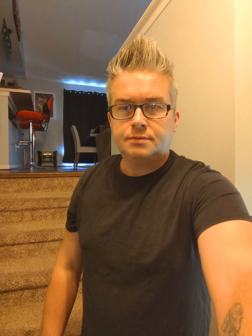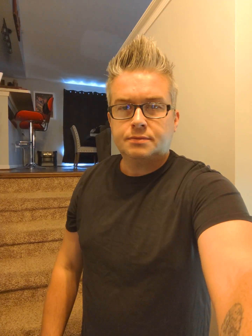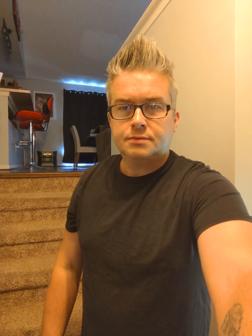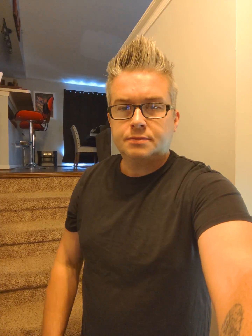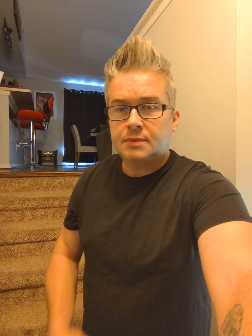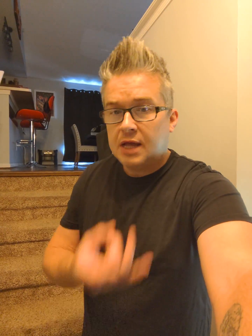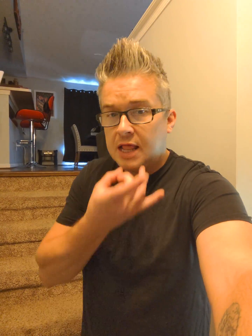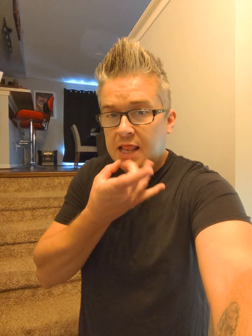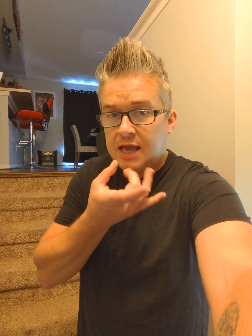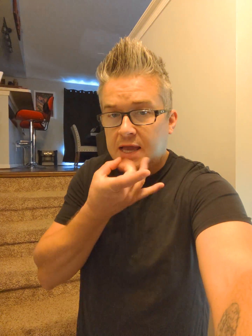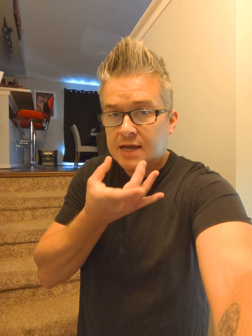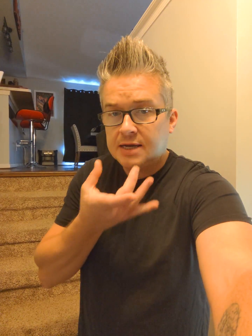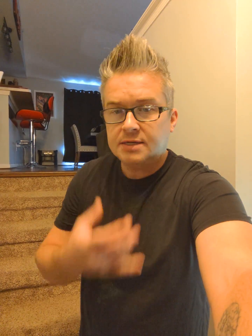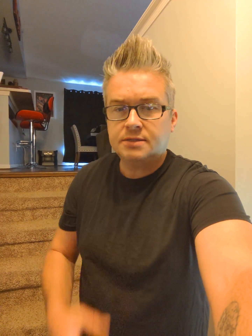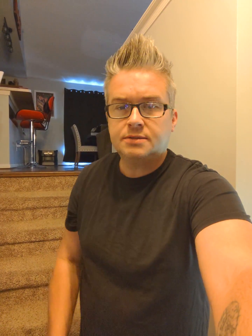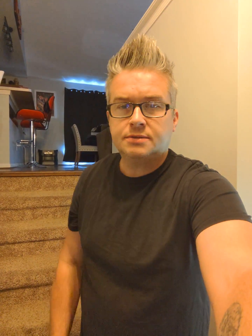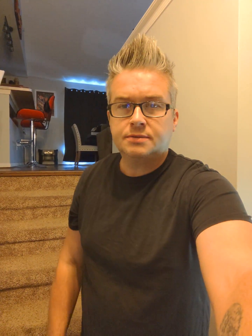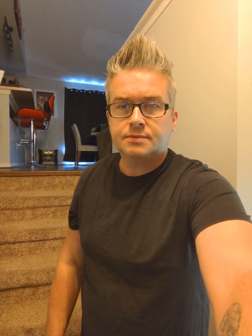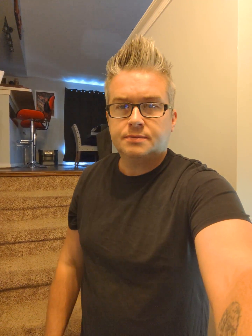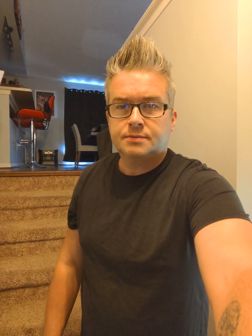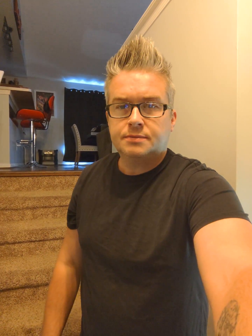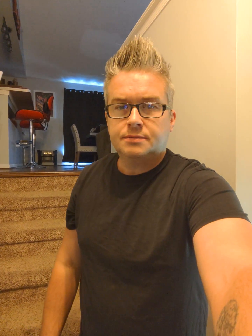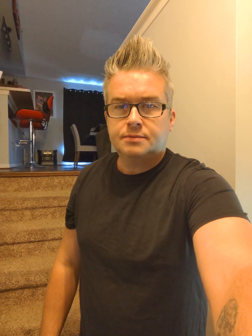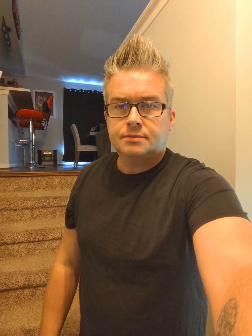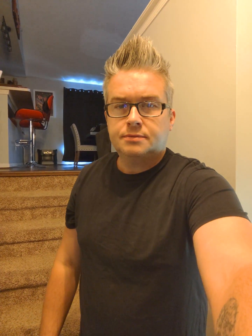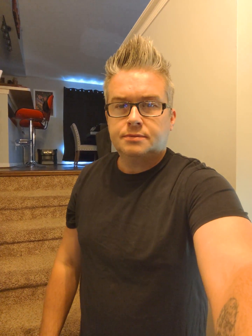light bulb